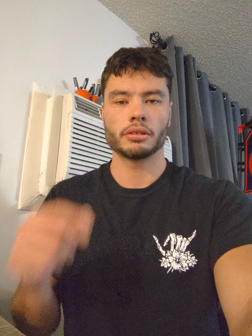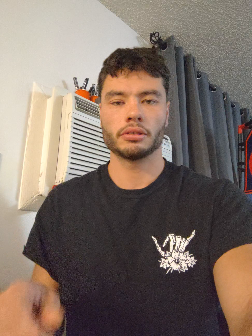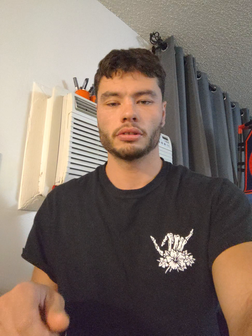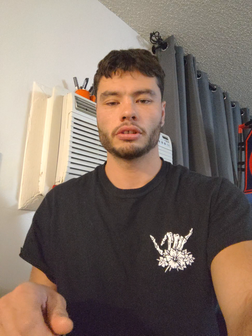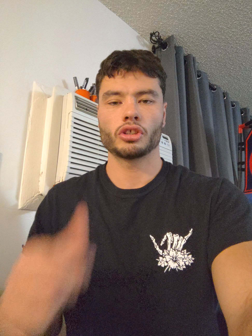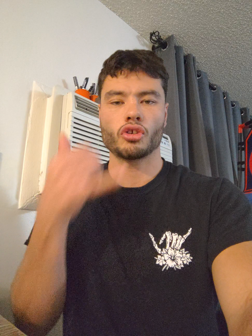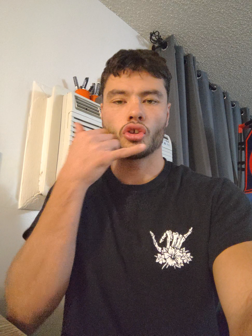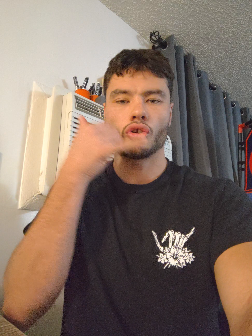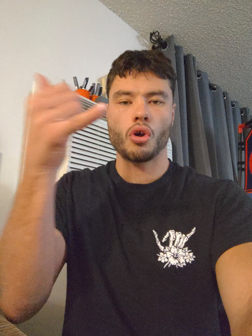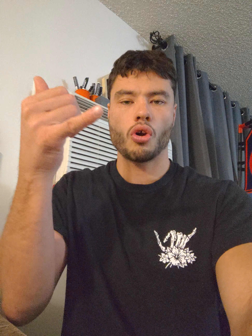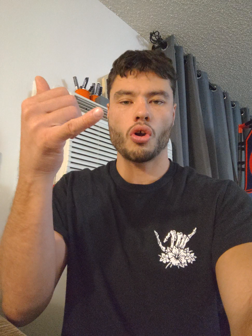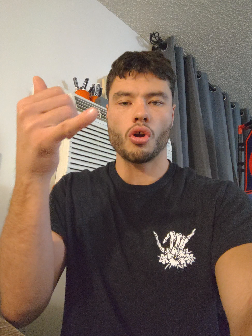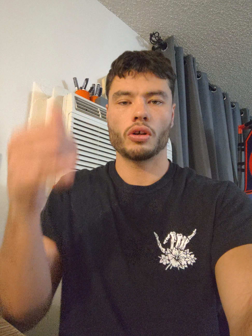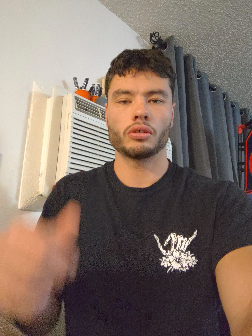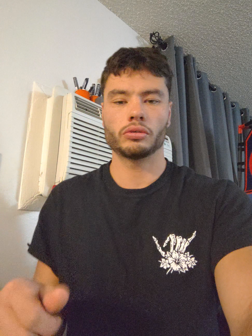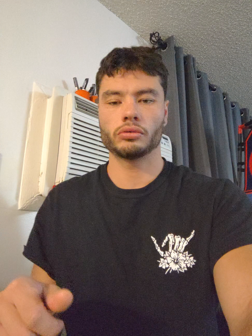call on the phone